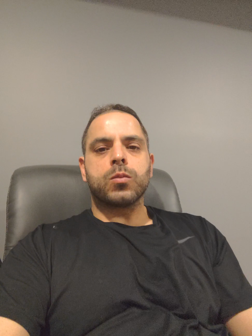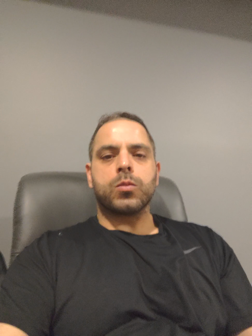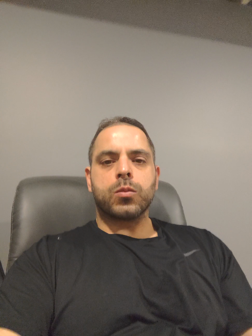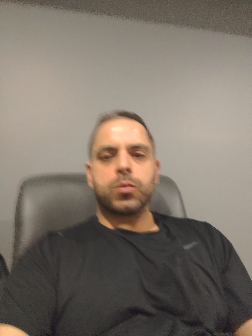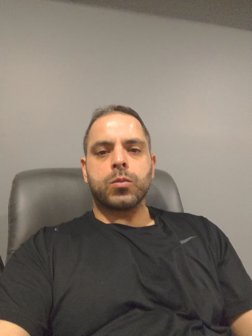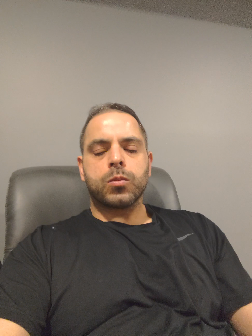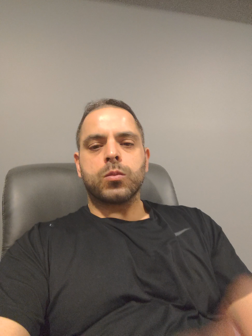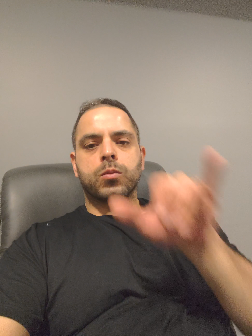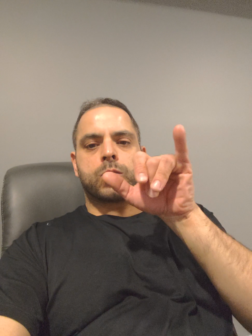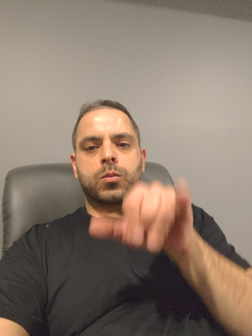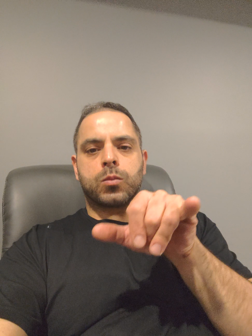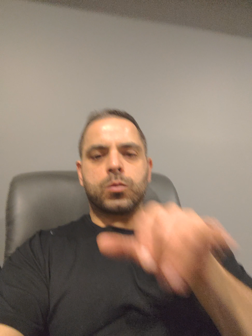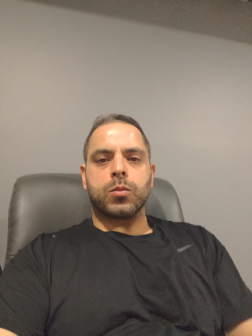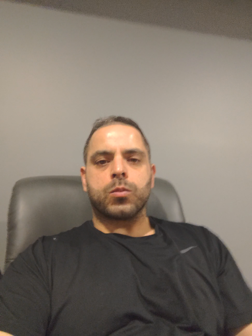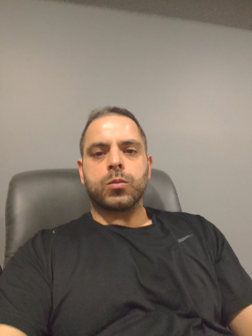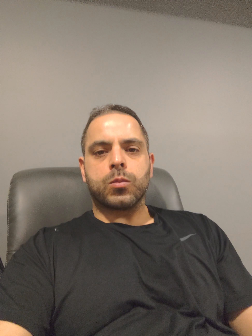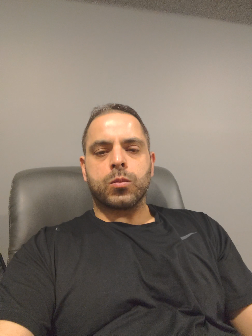that